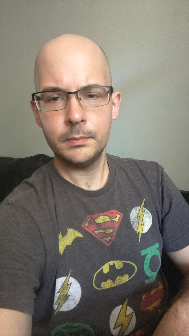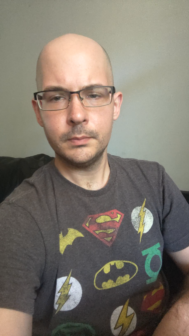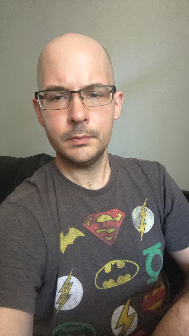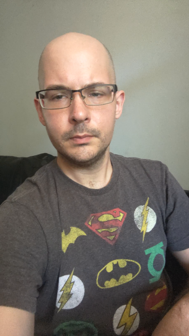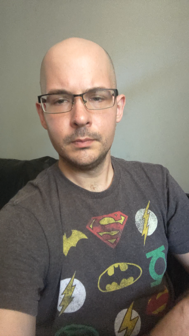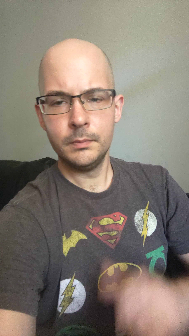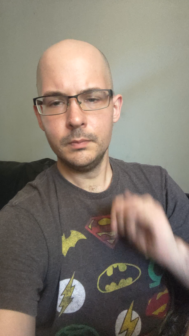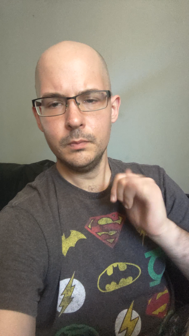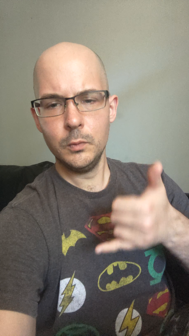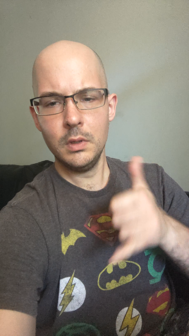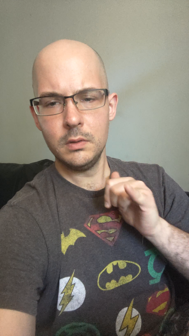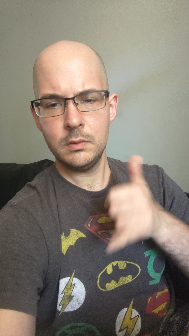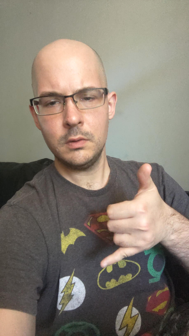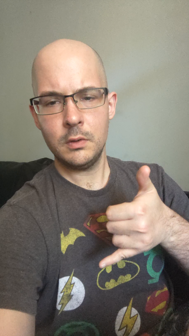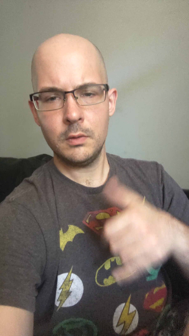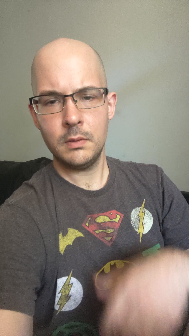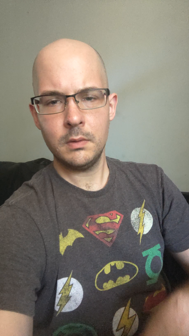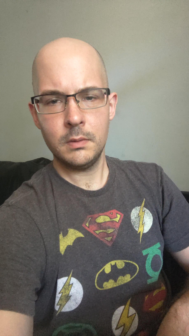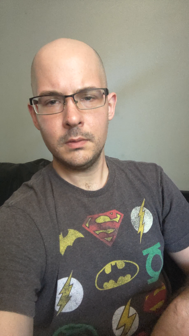rocking chair